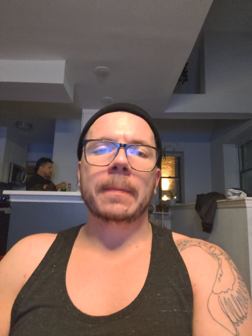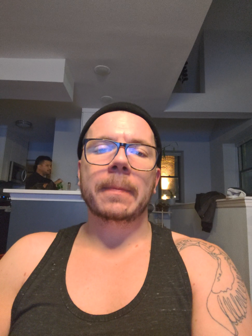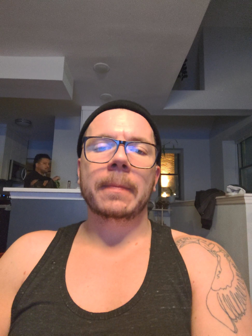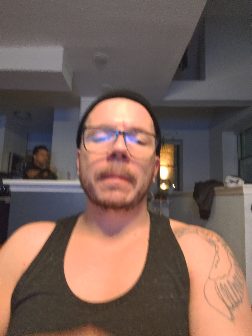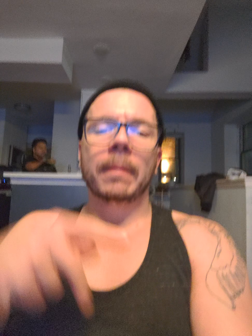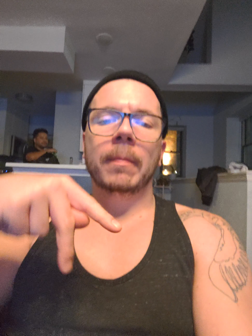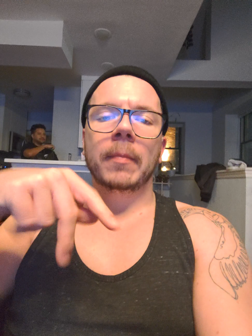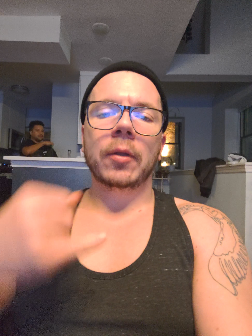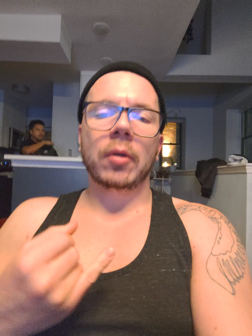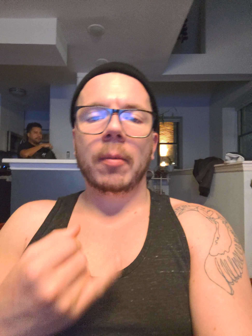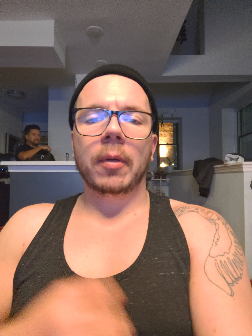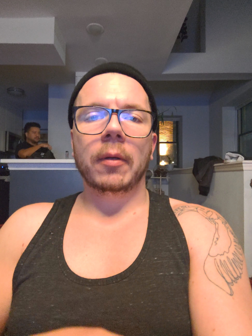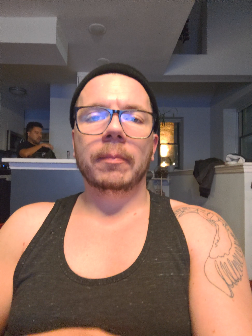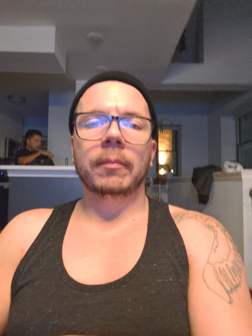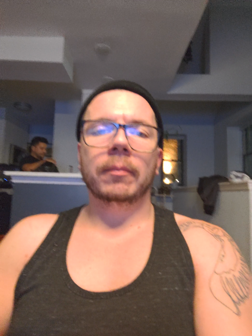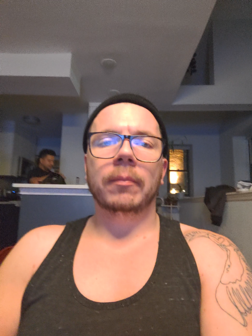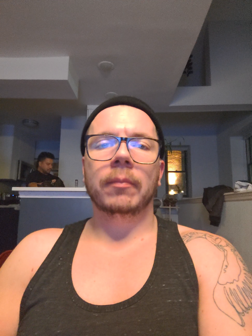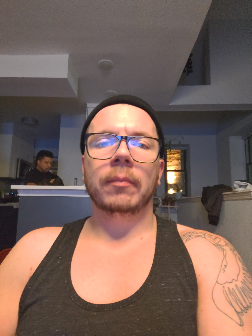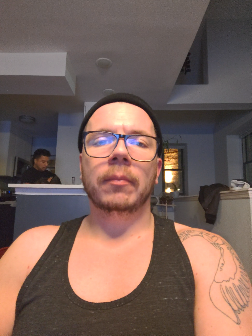pajamas